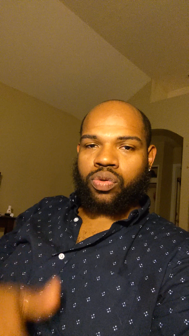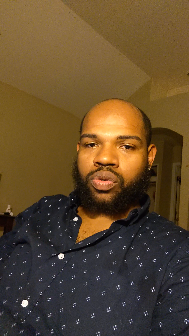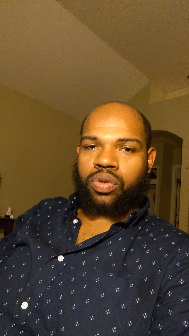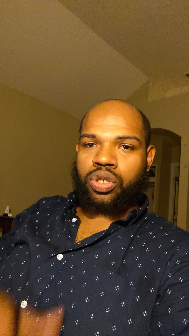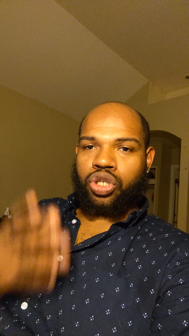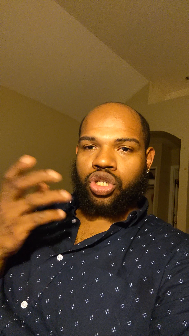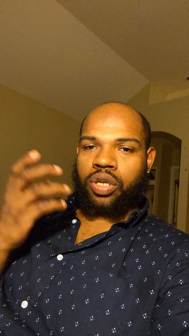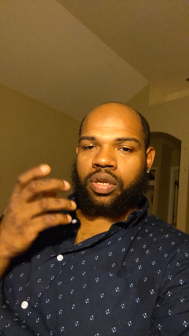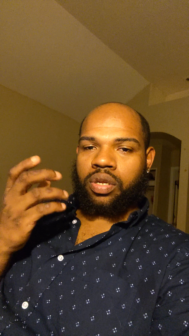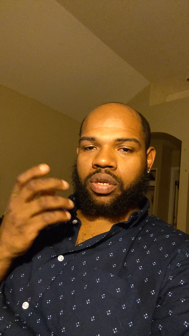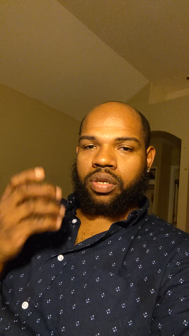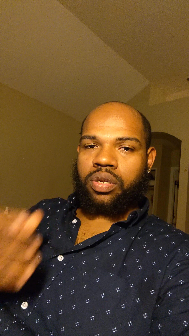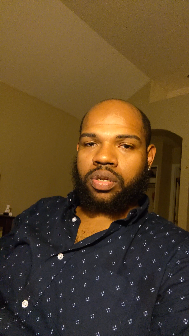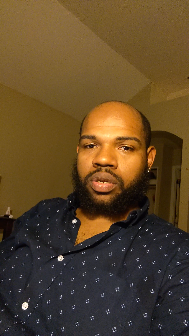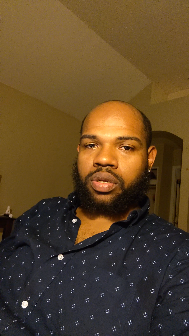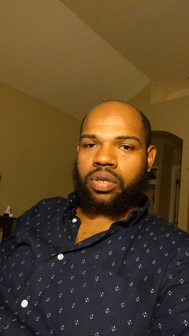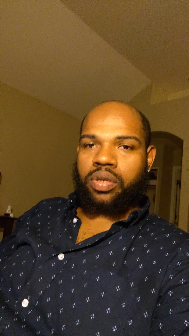shake